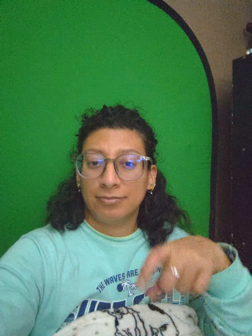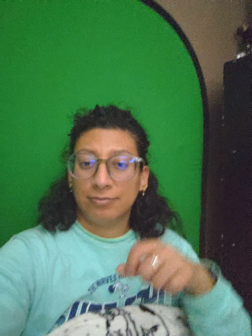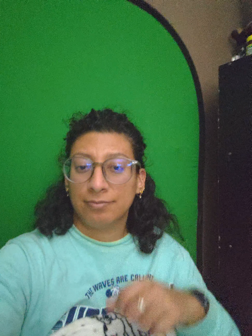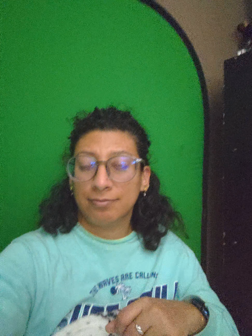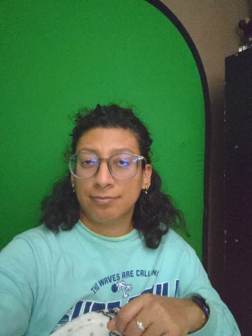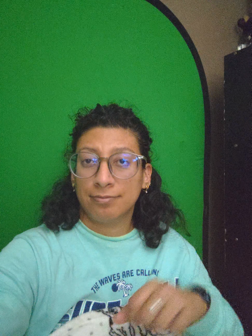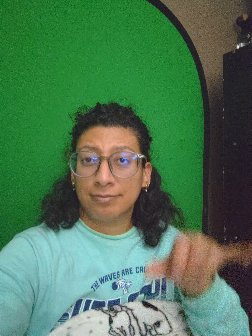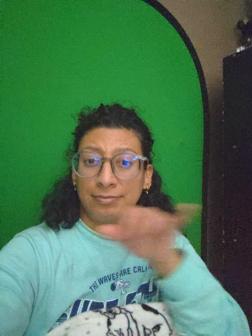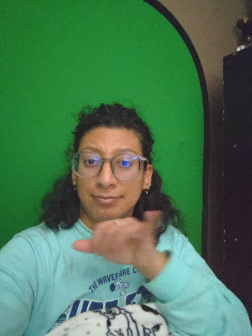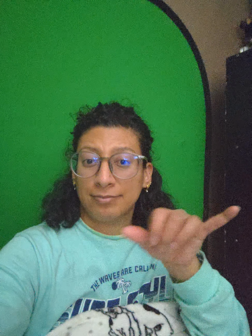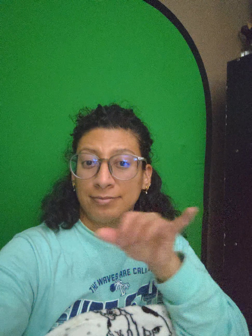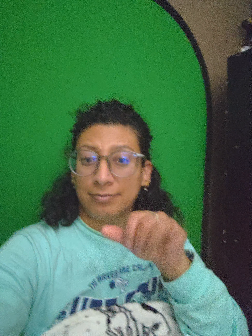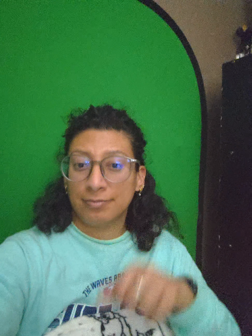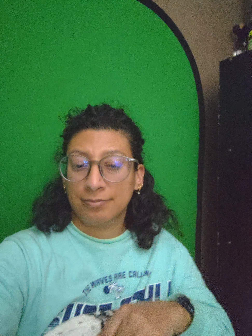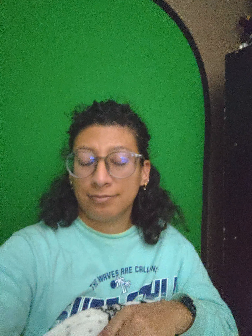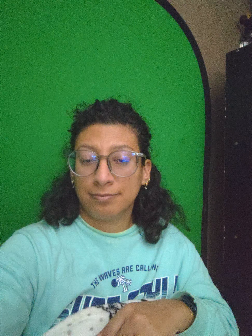same